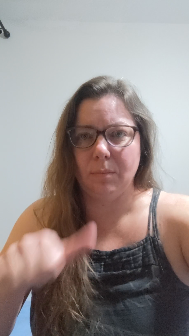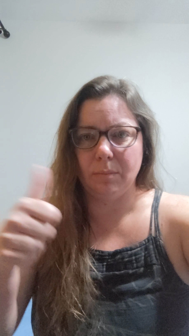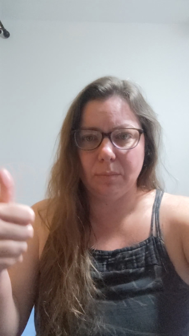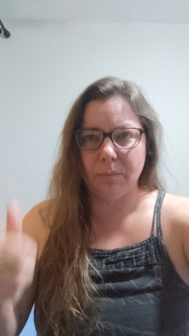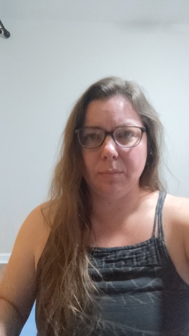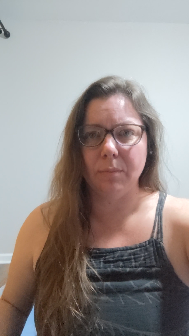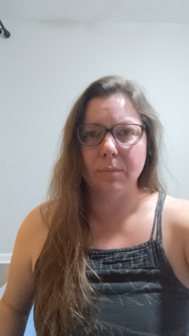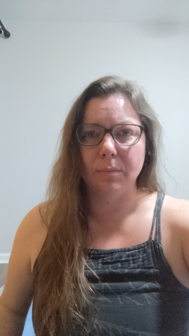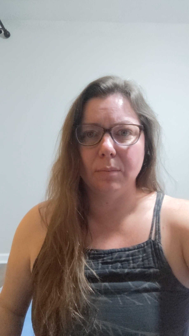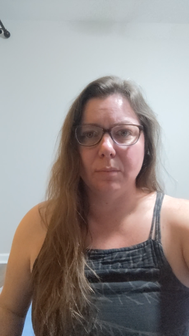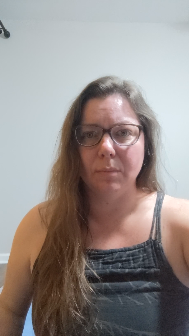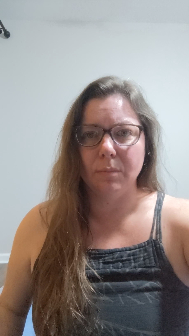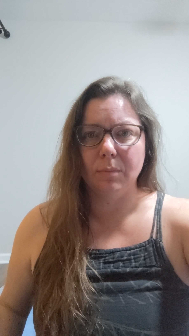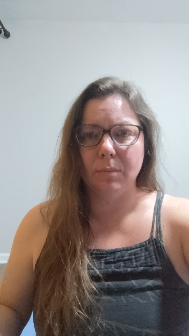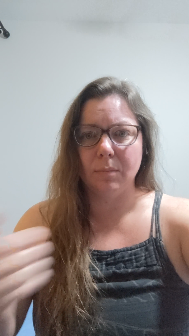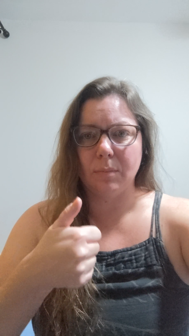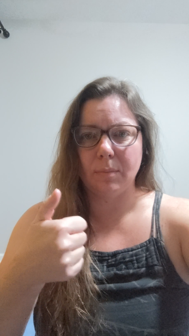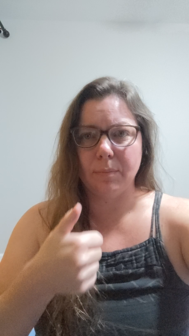game